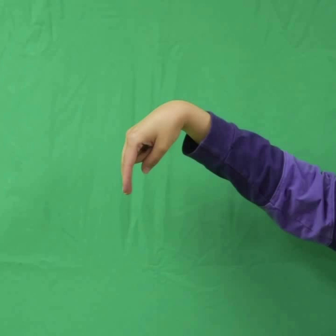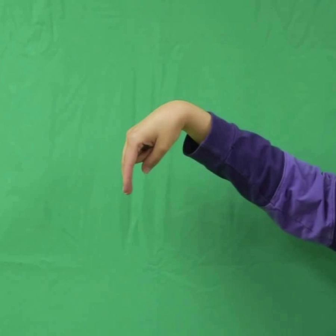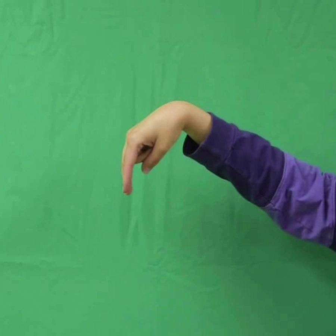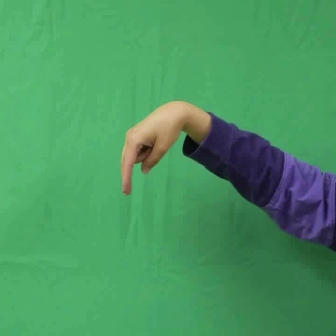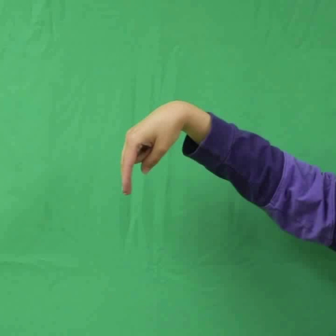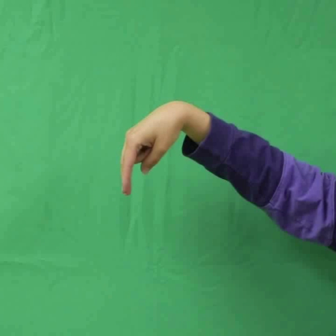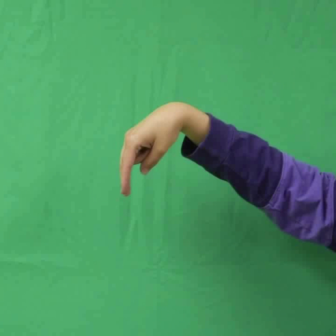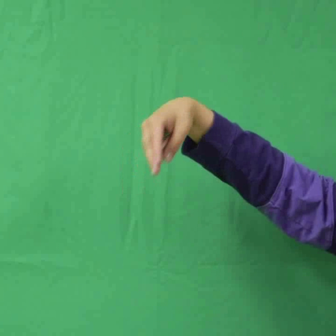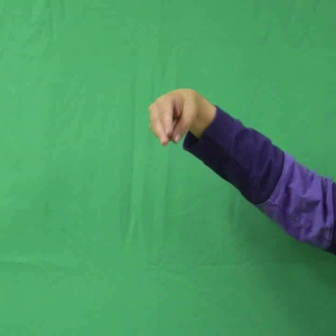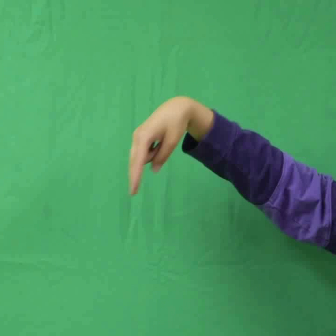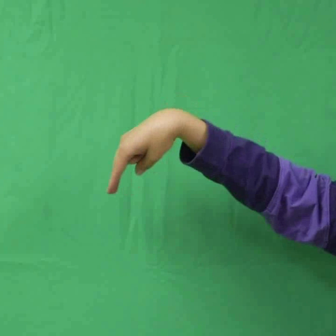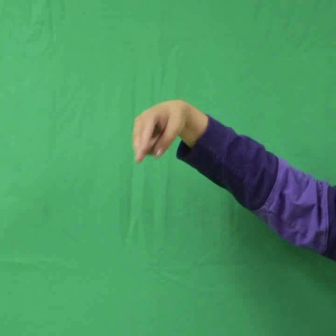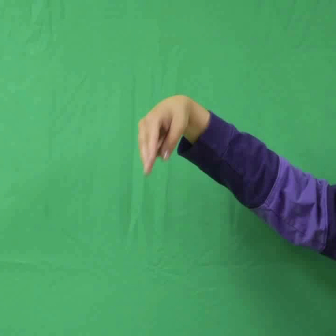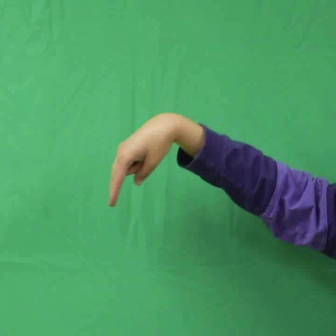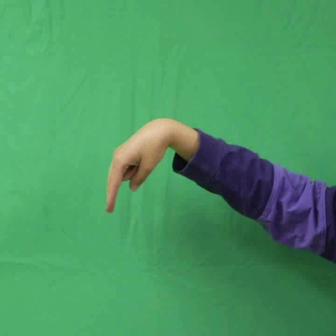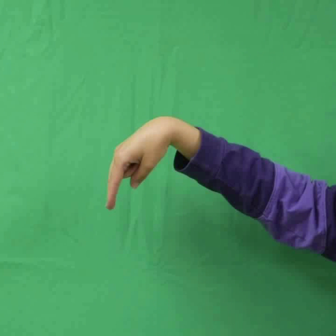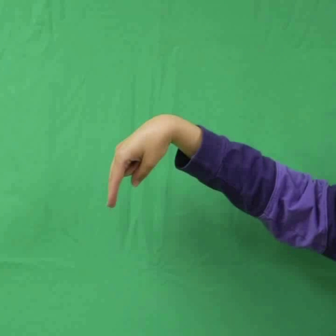Ñ